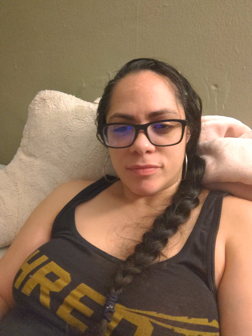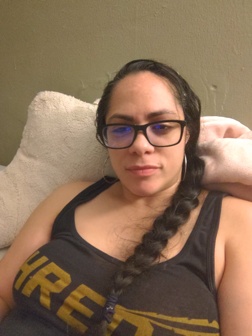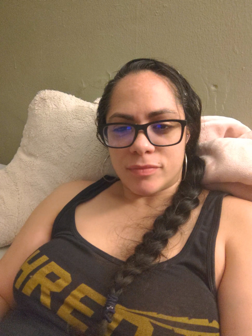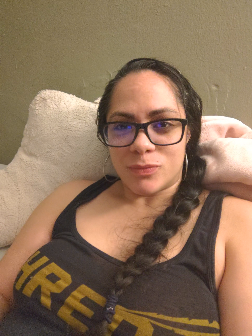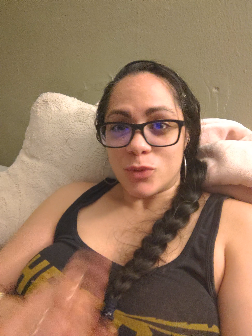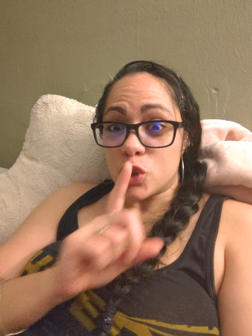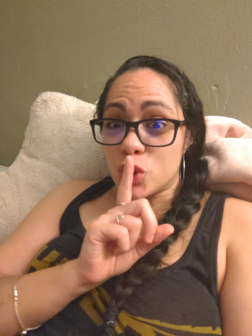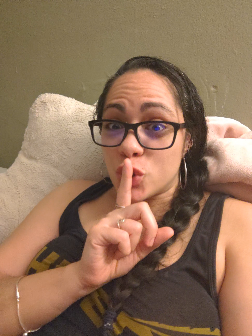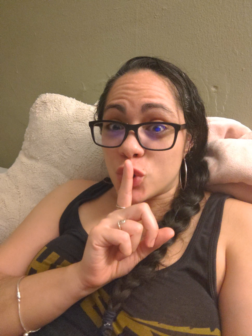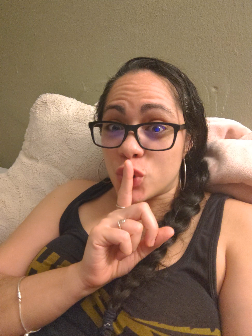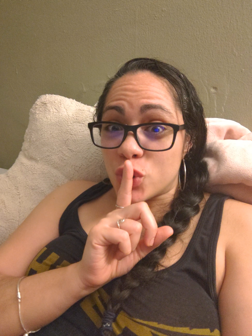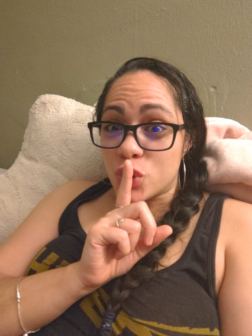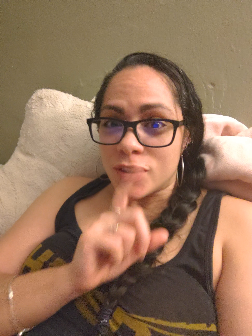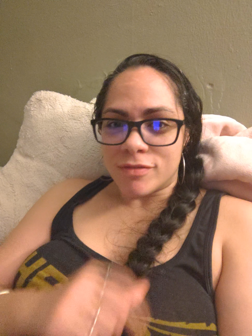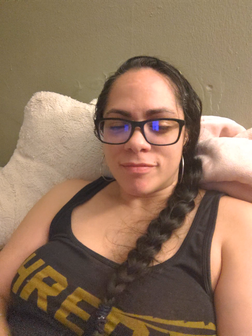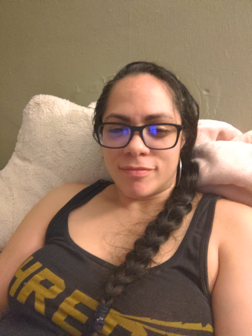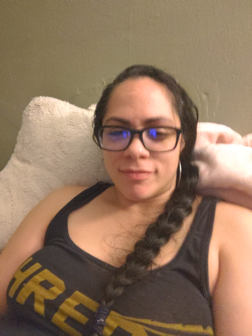shhh